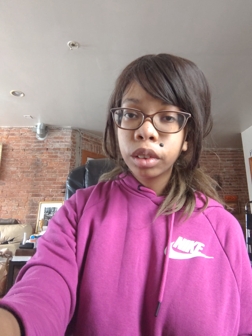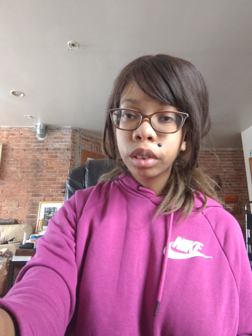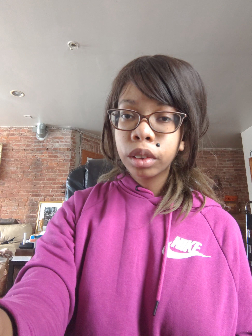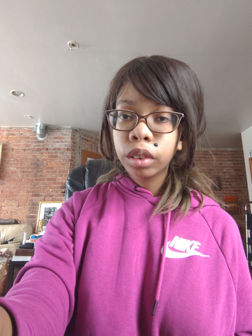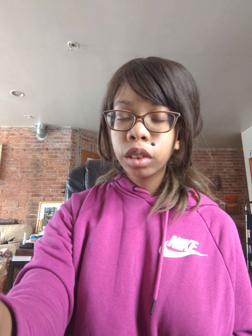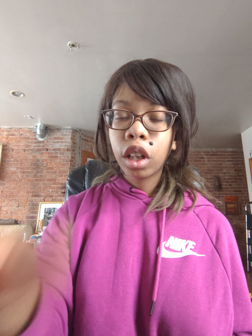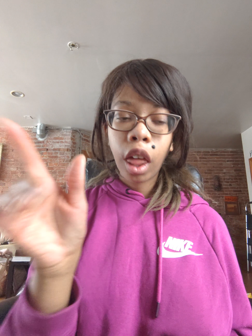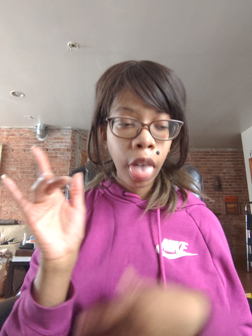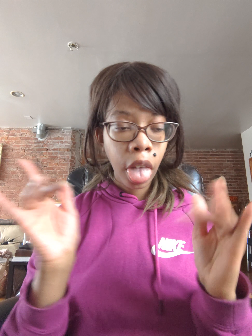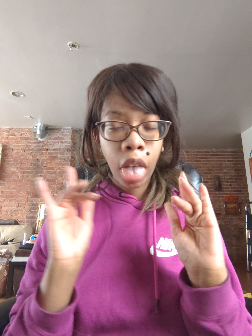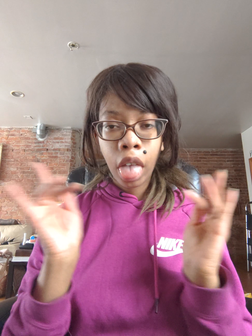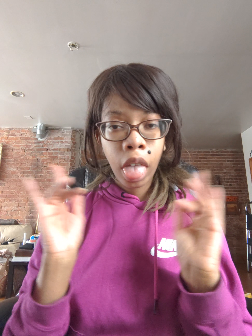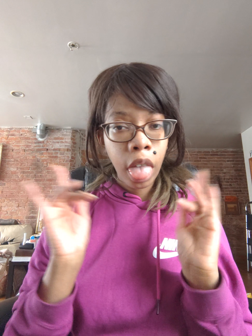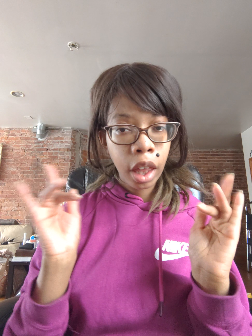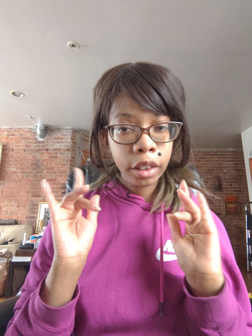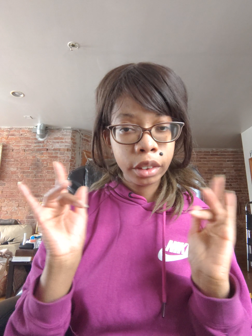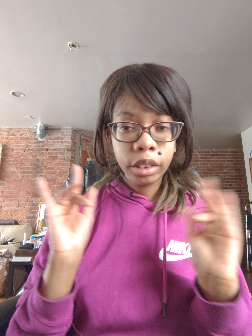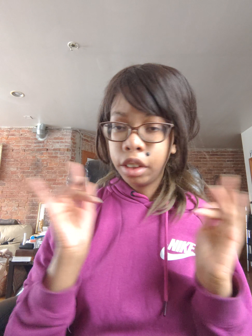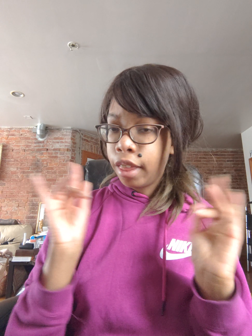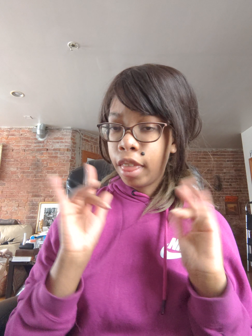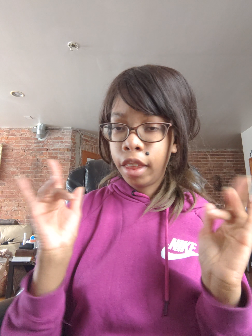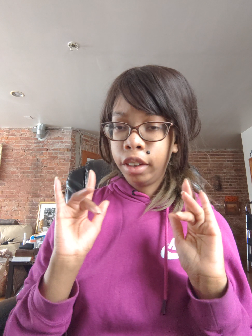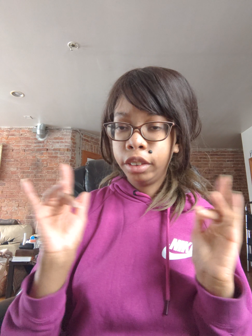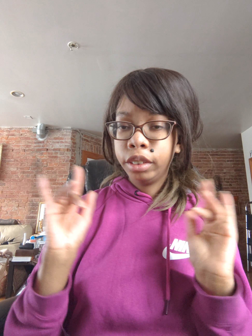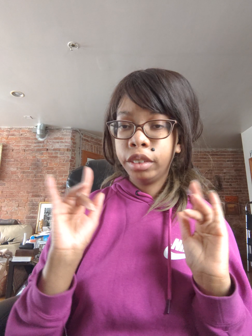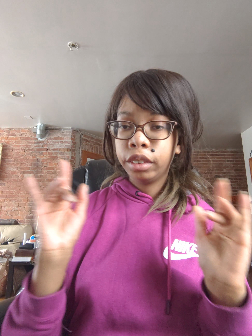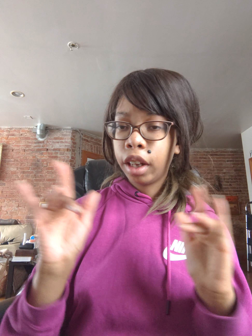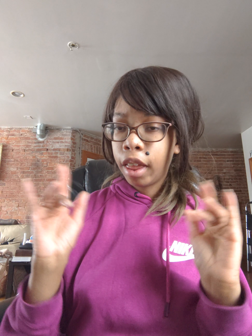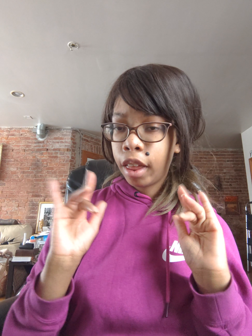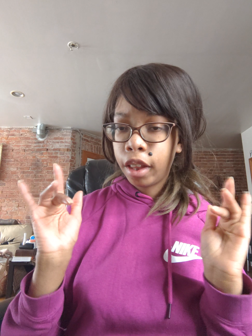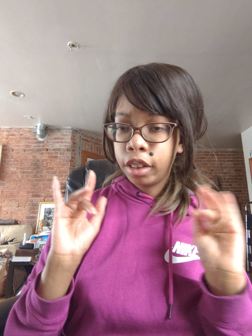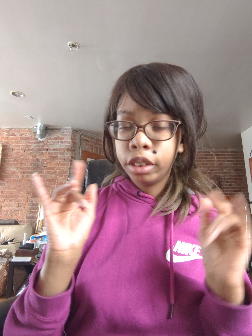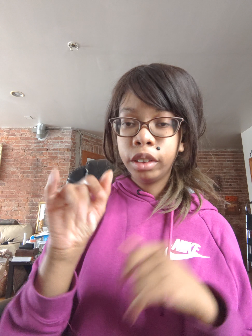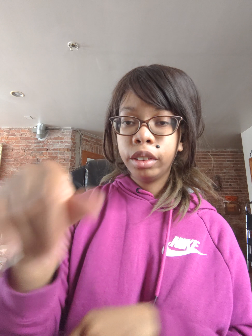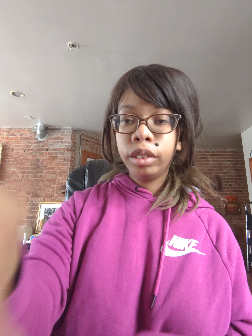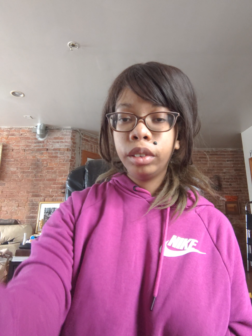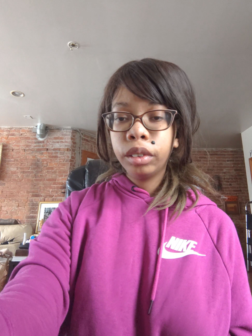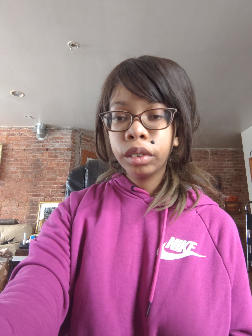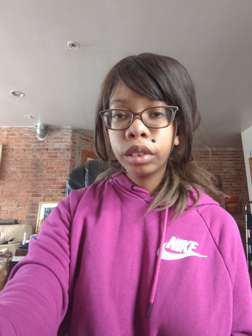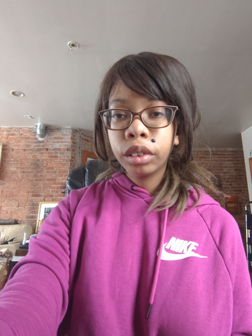yucky